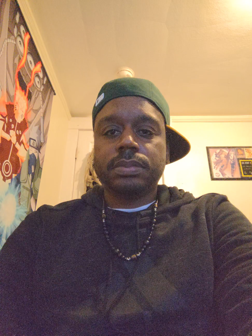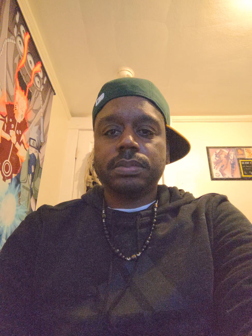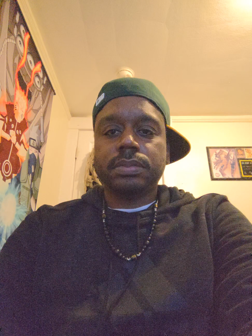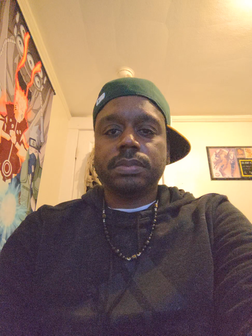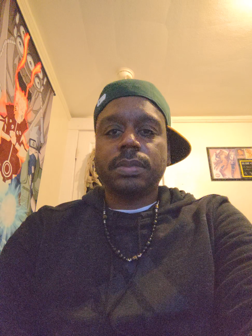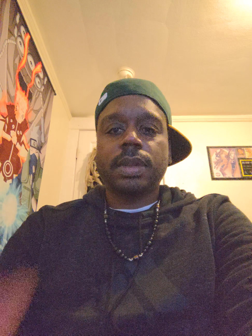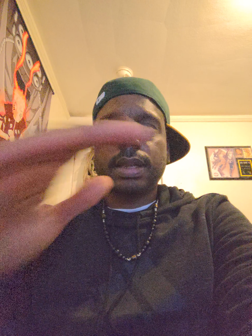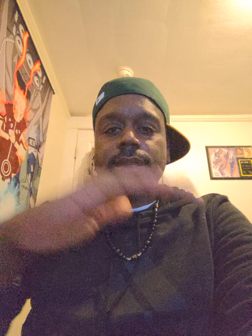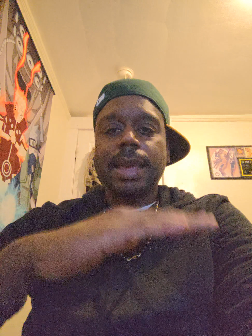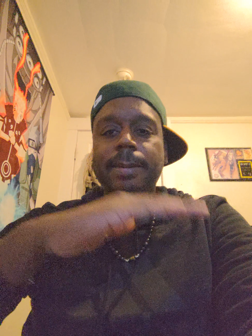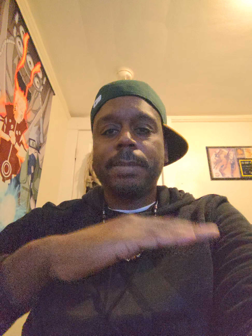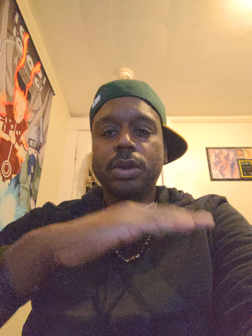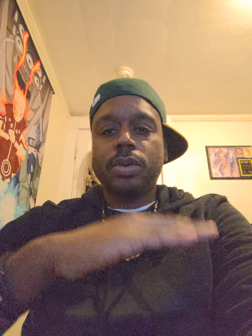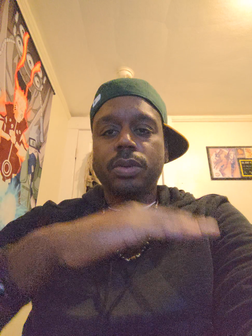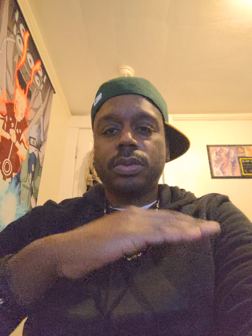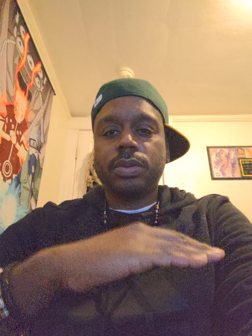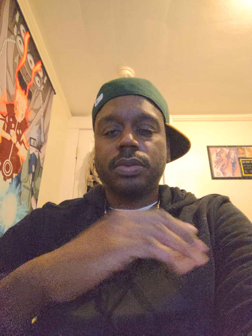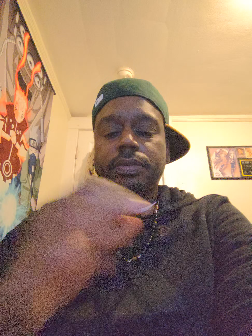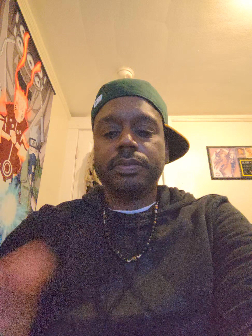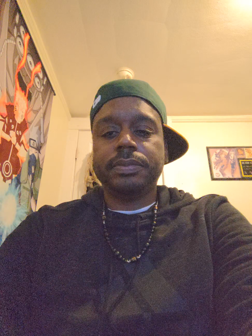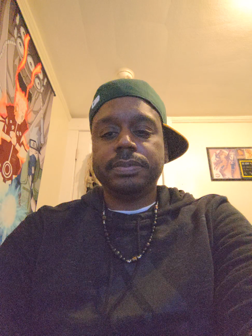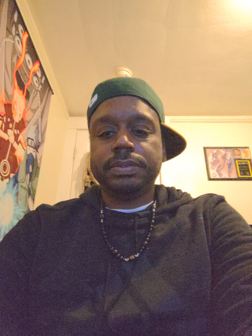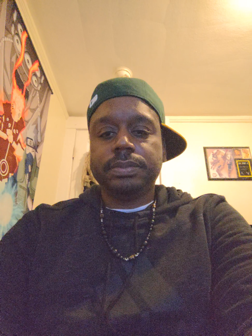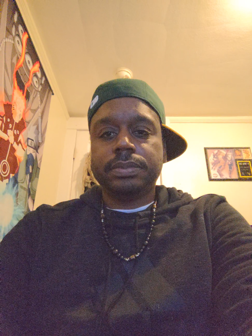table